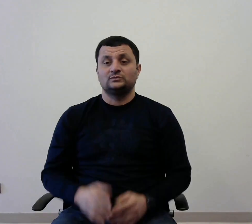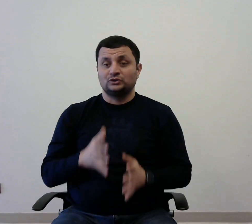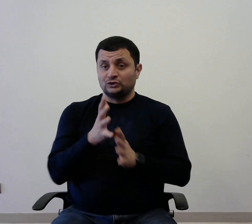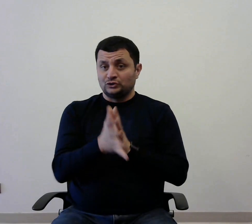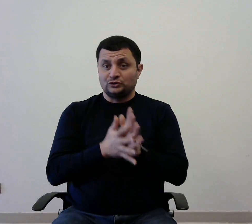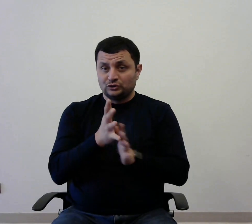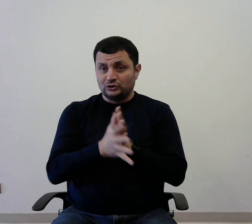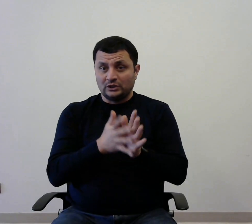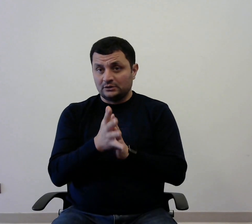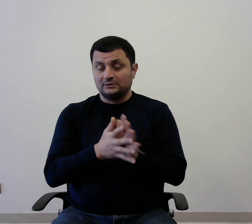işarə